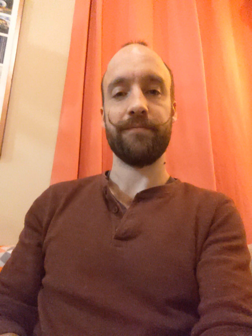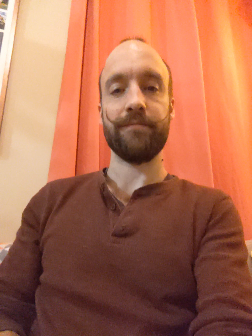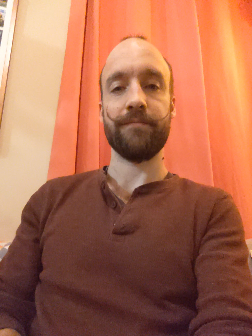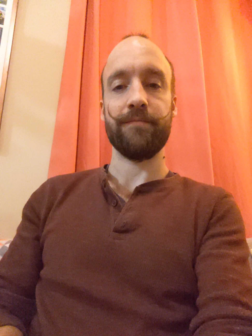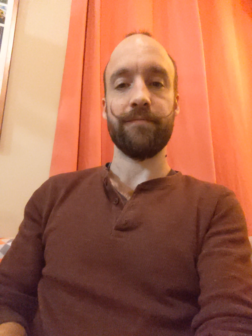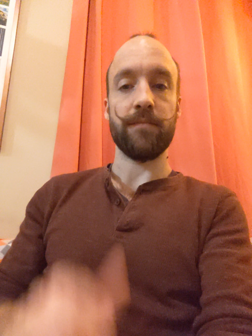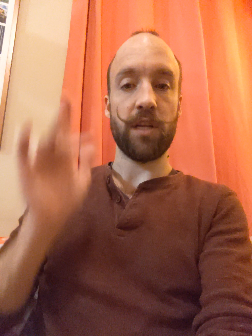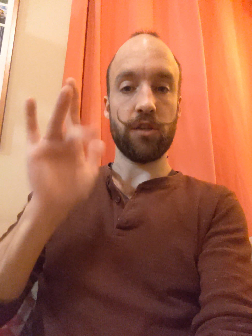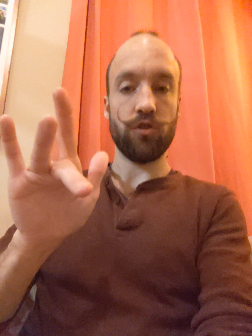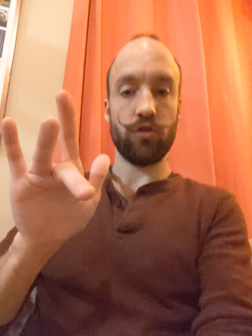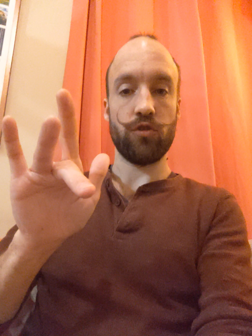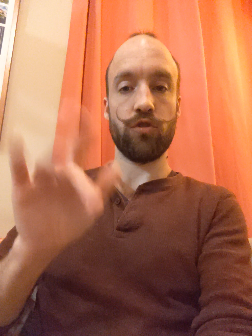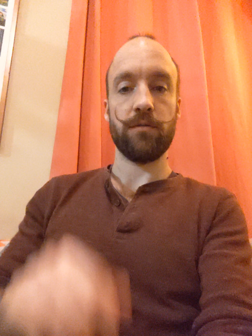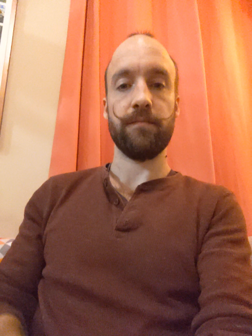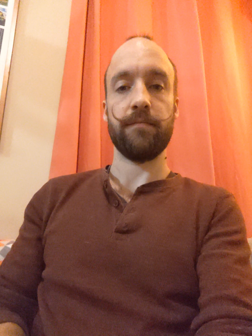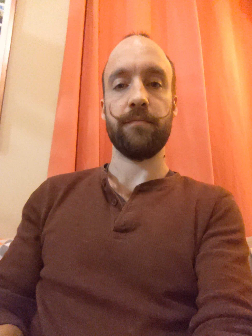touch